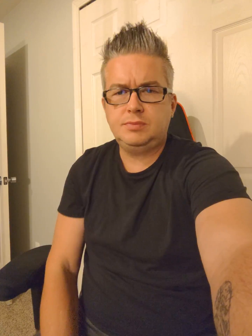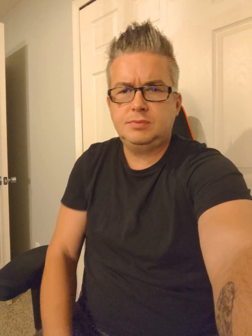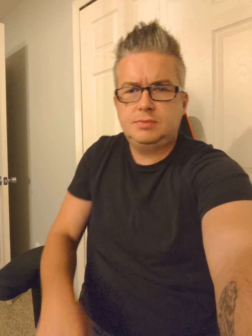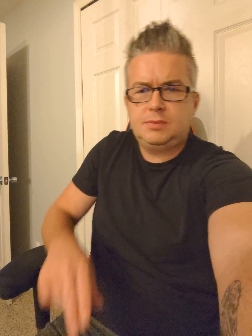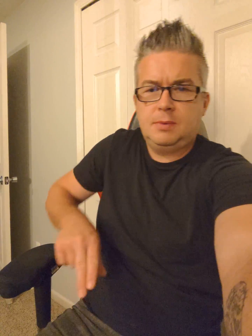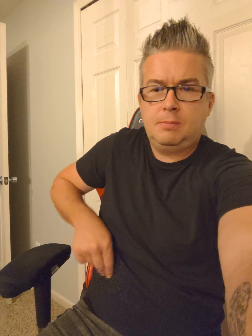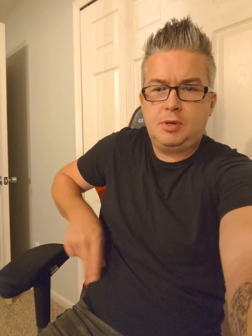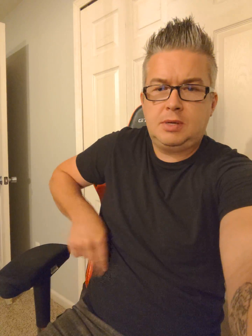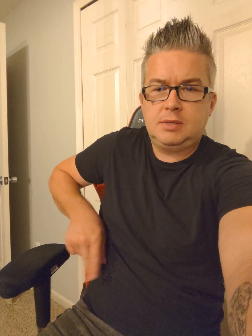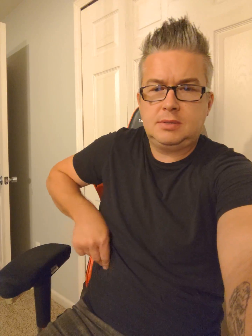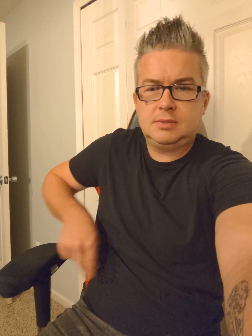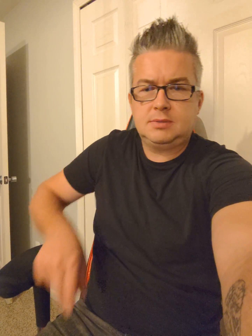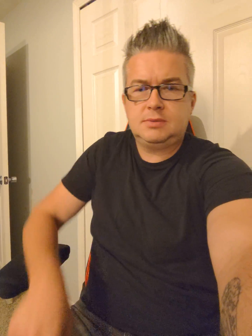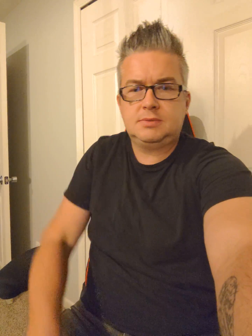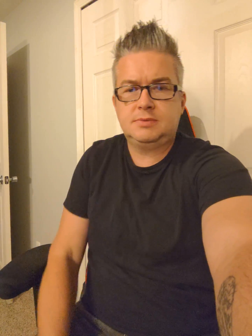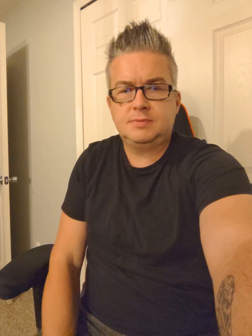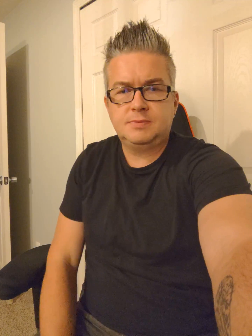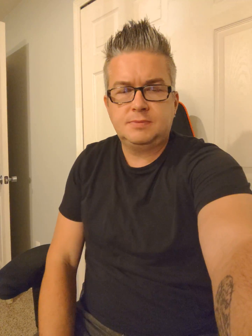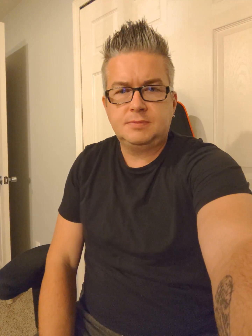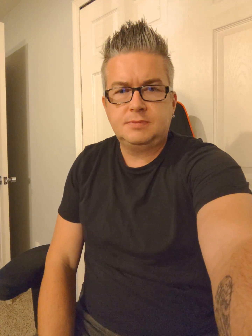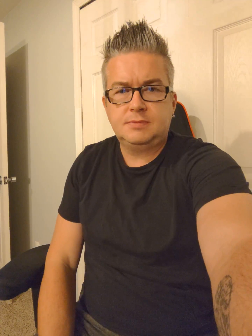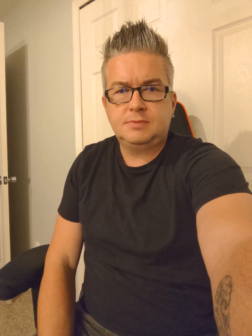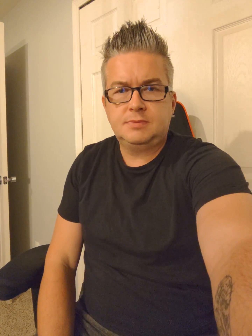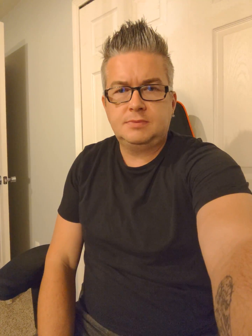diaper